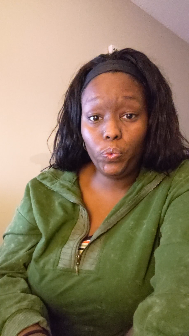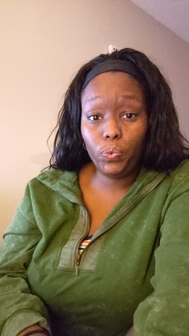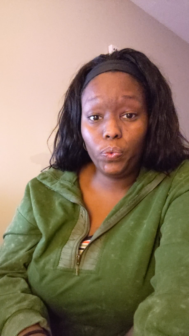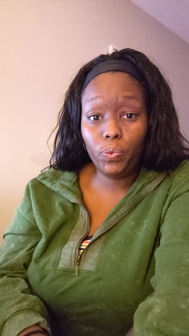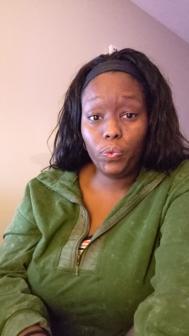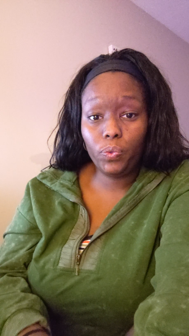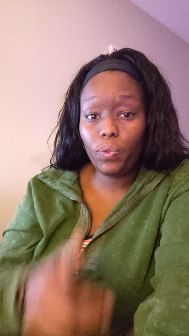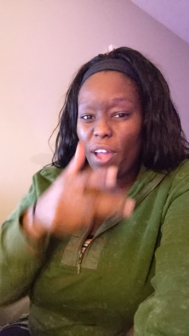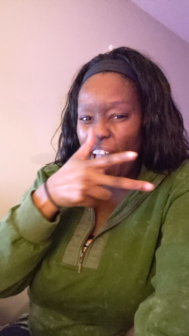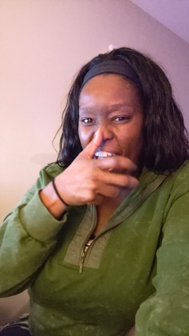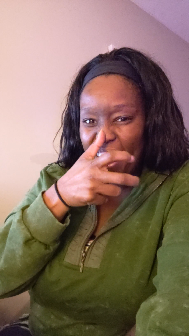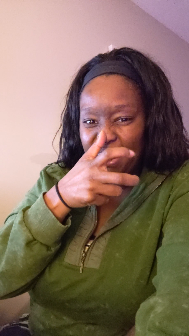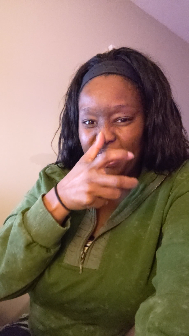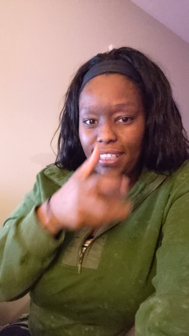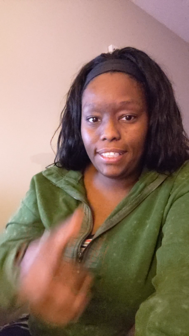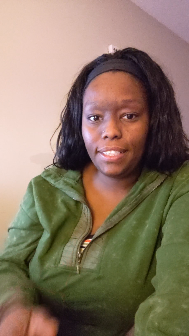ant